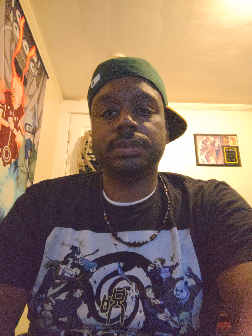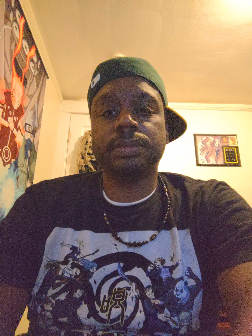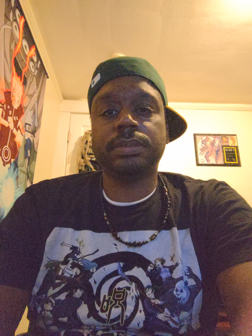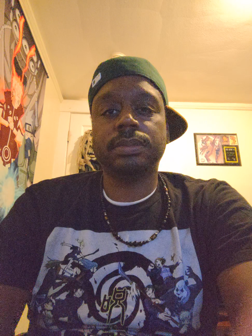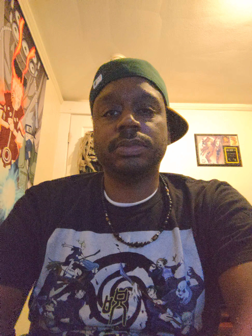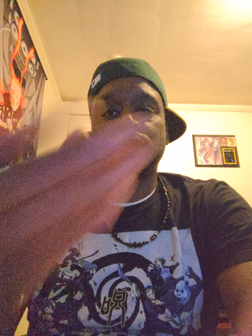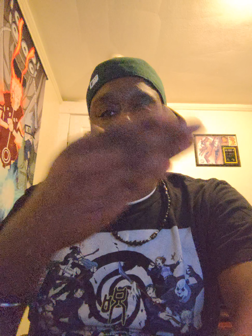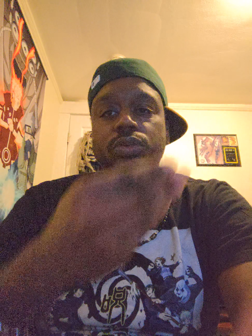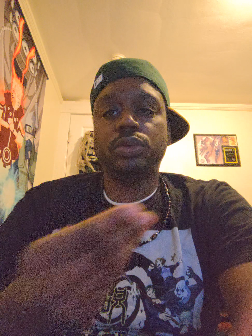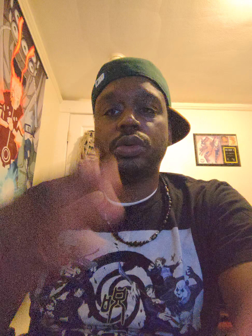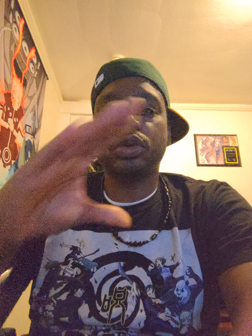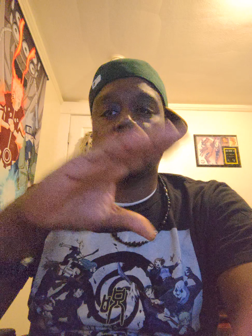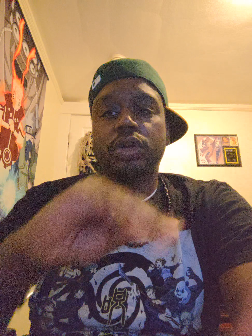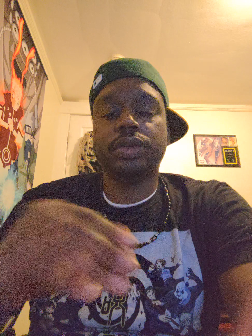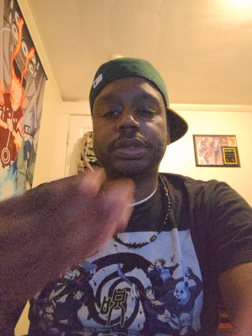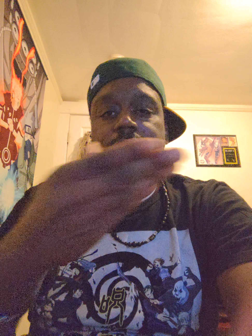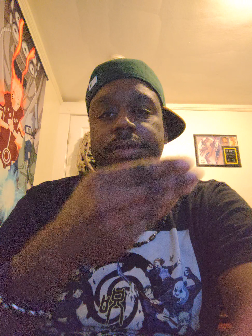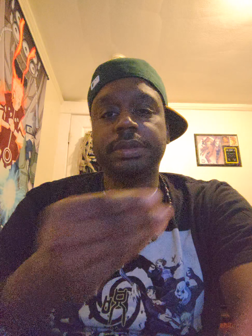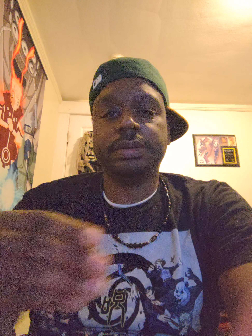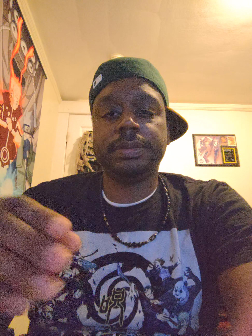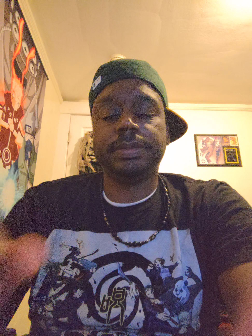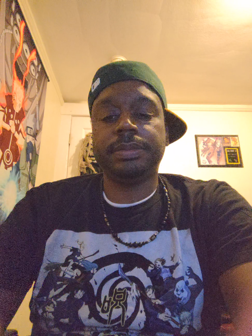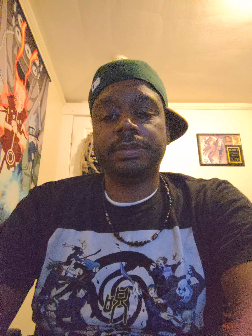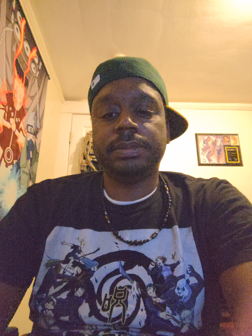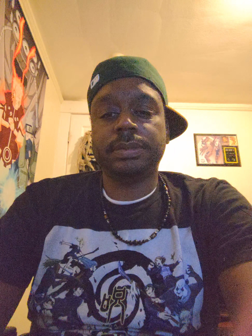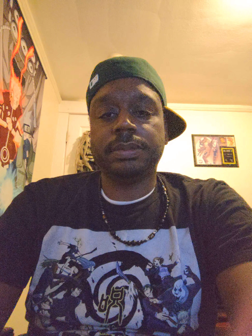story